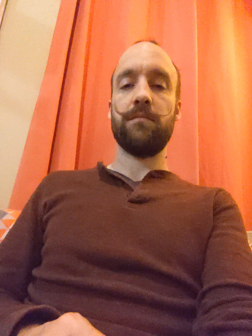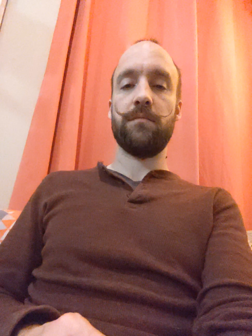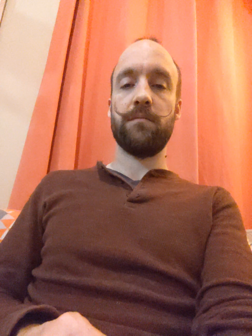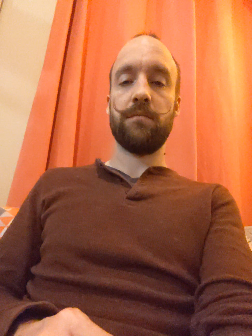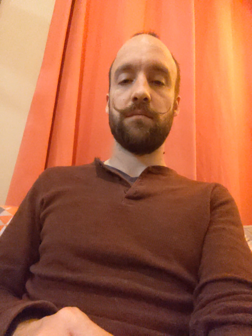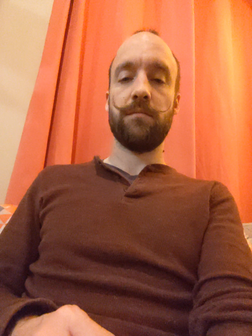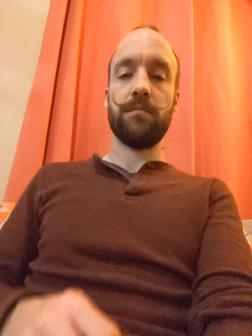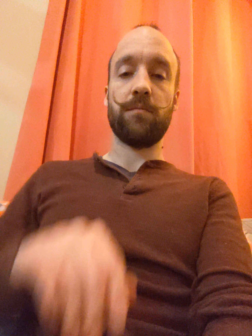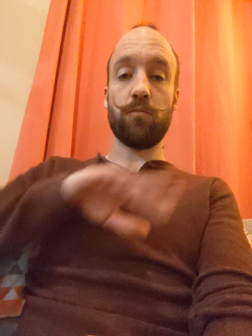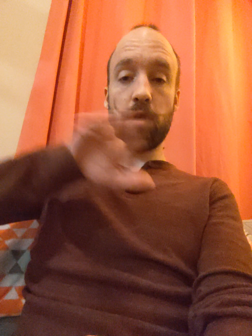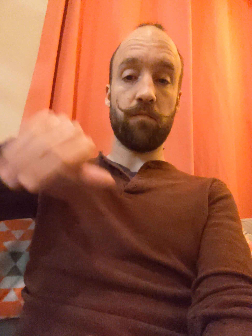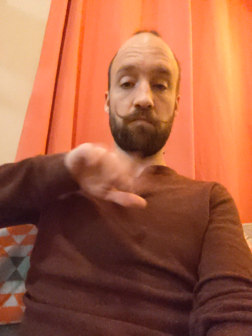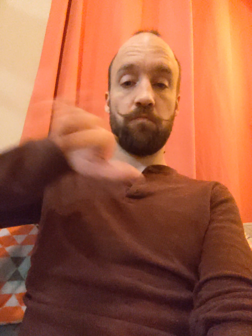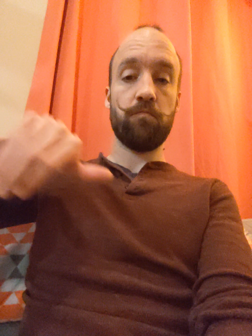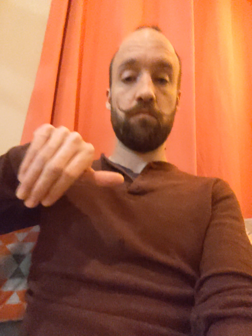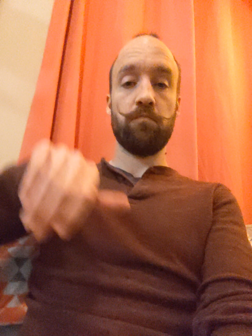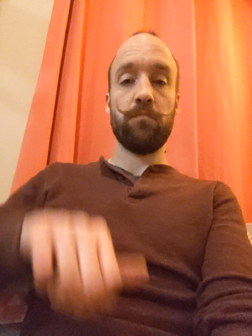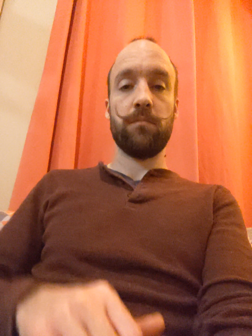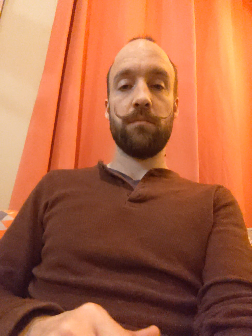pool